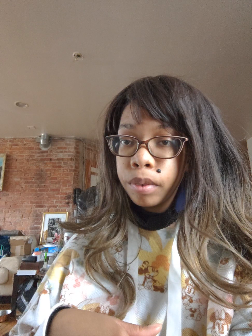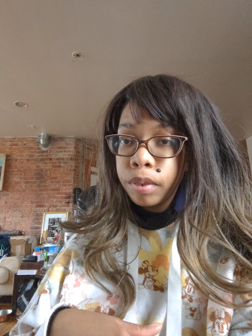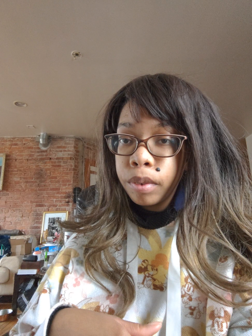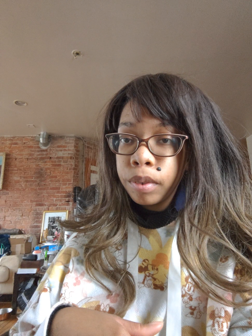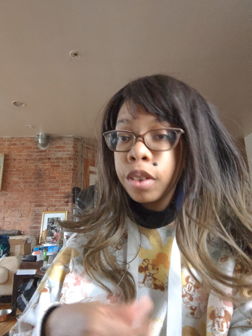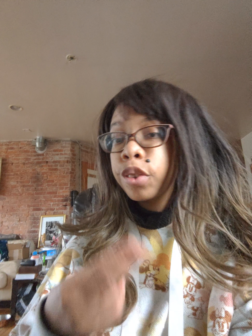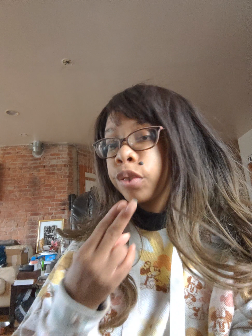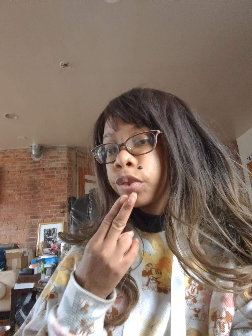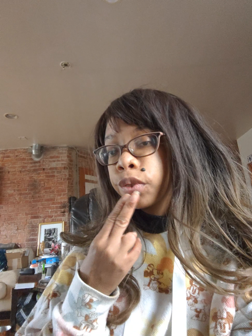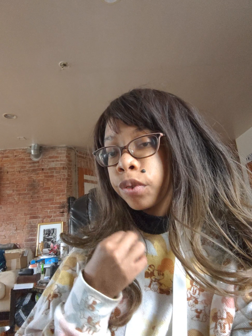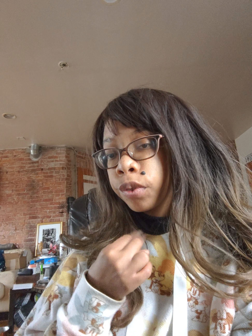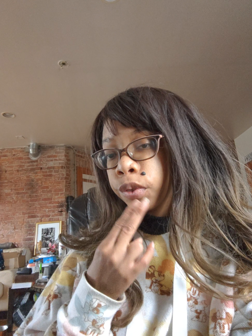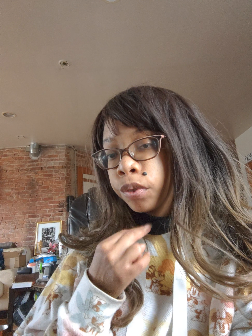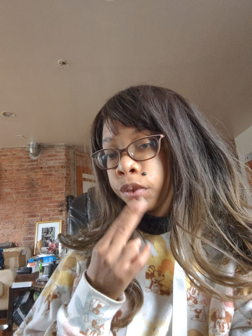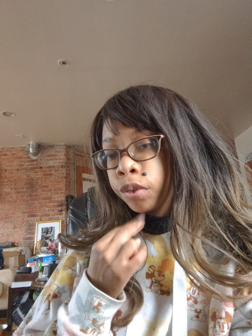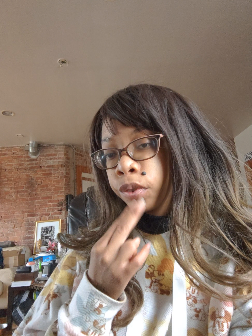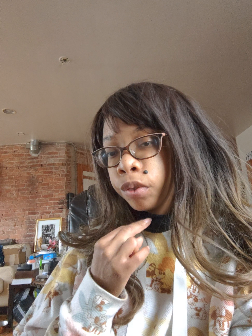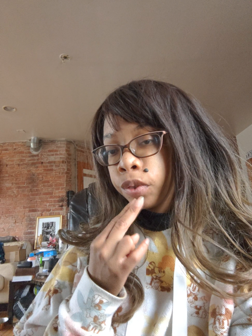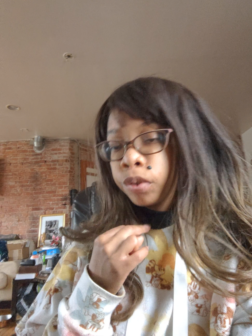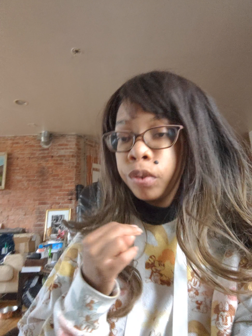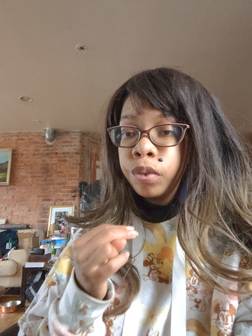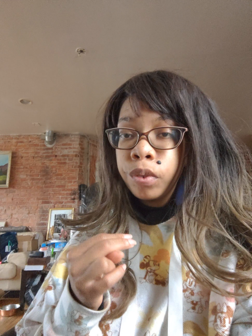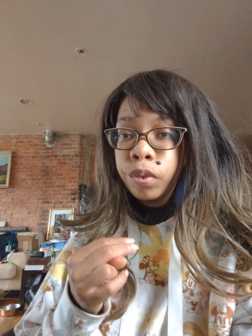cute